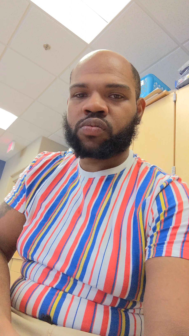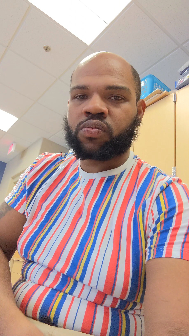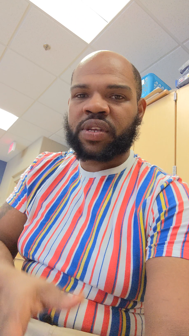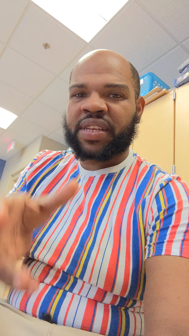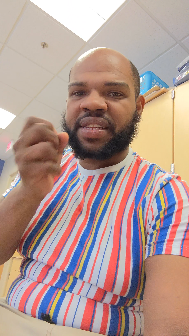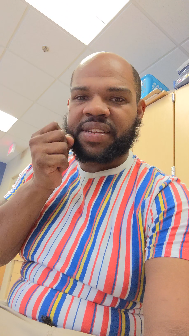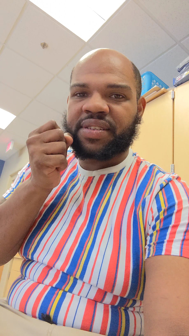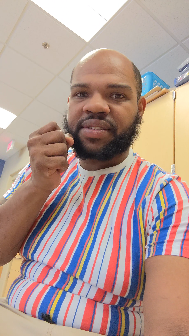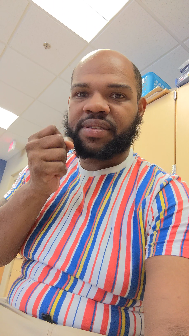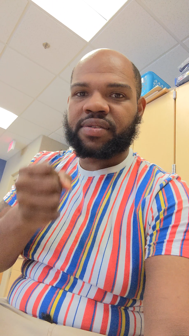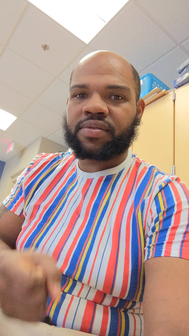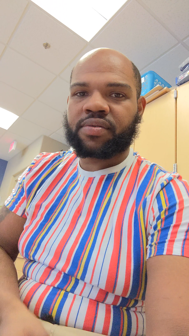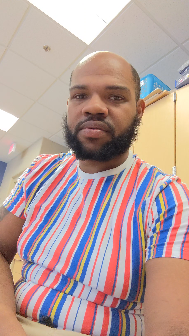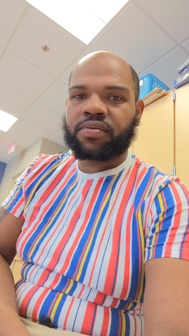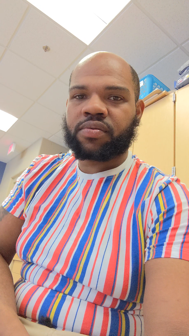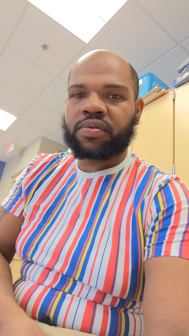get